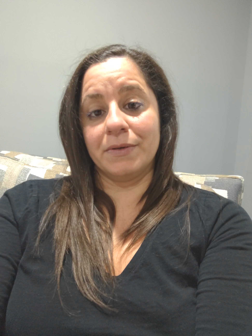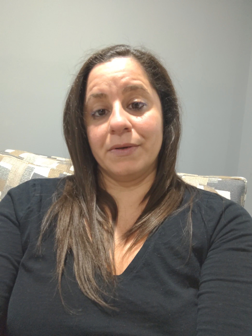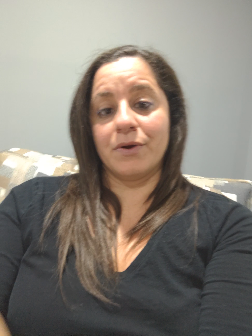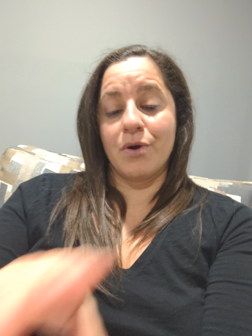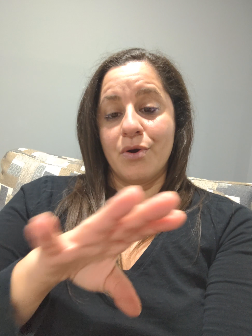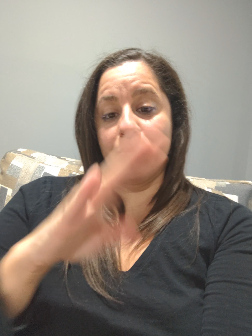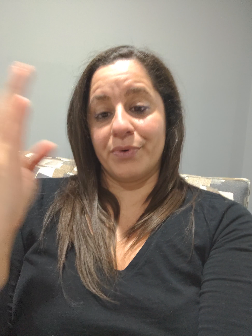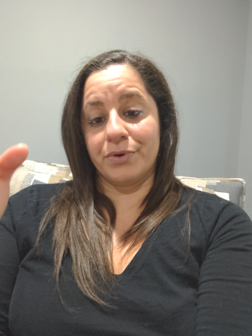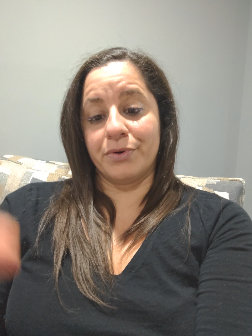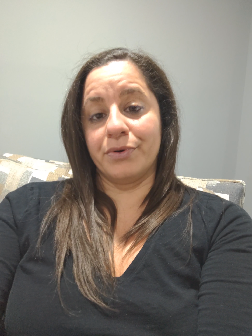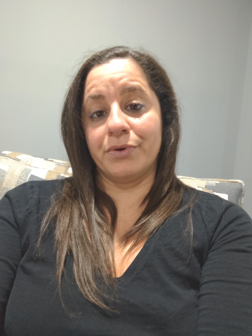open